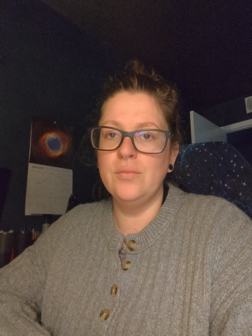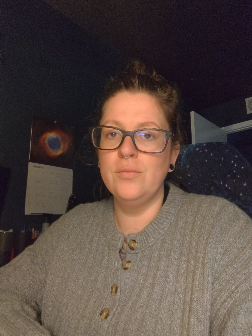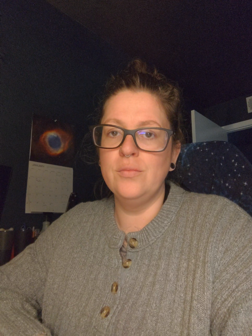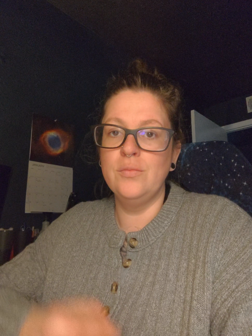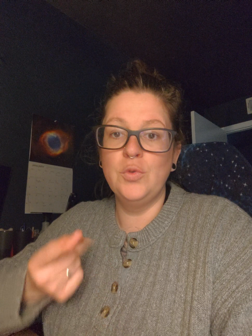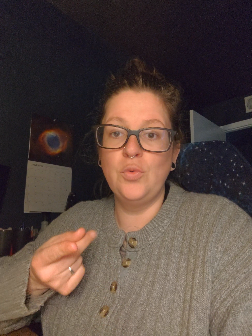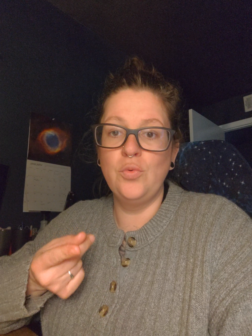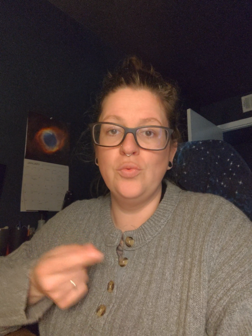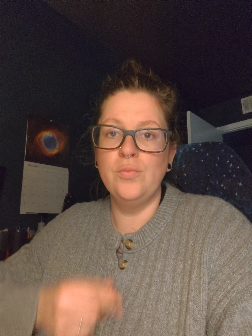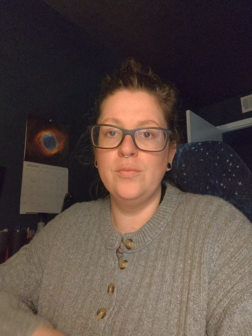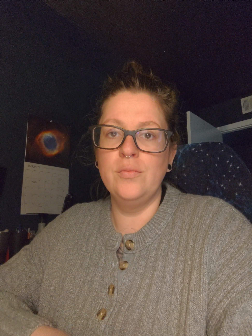dog